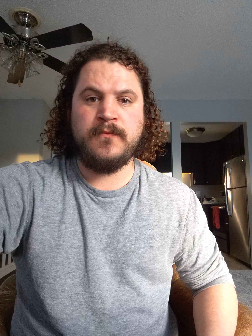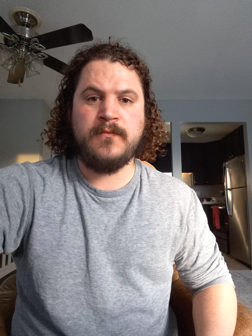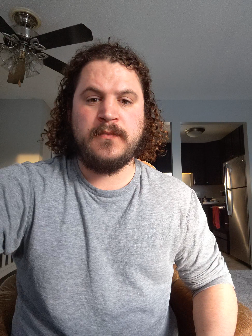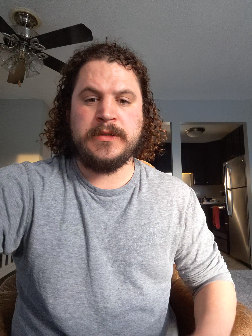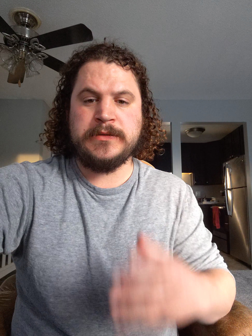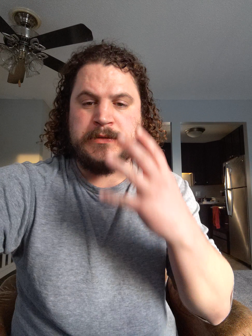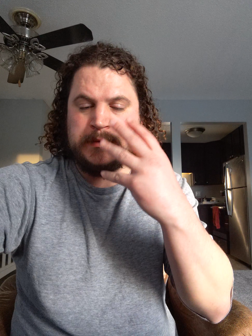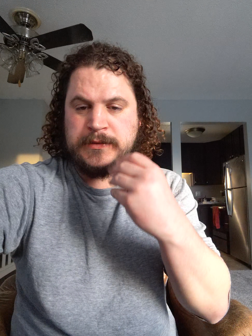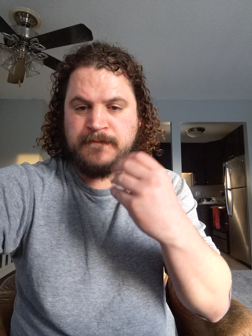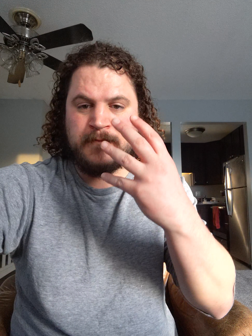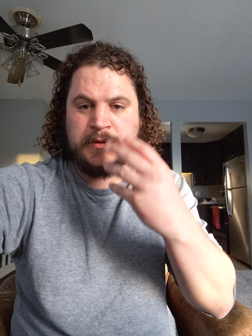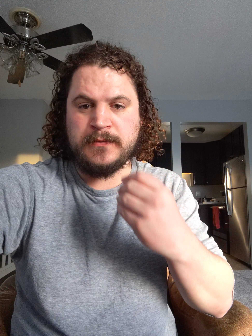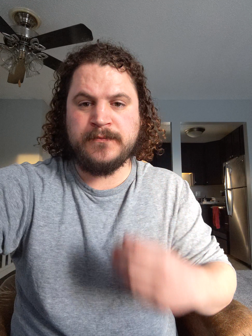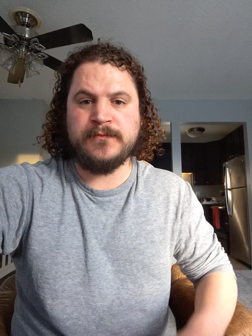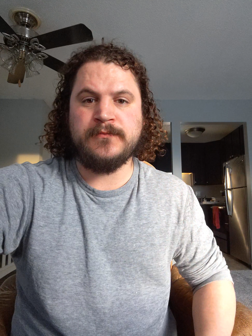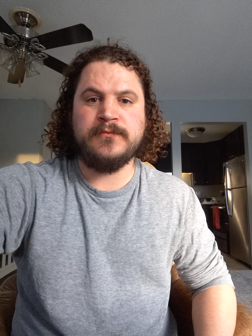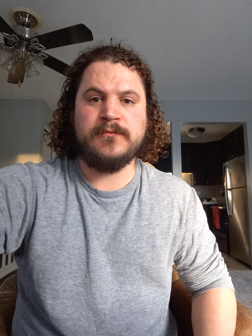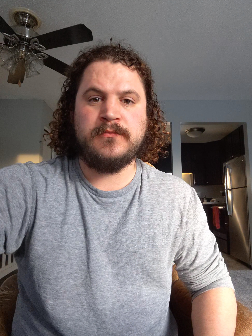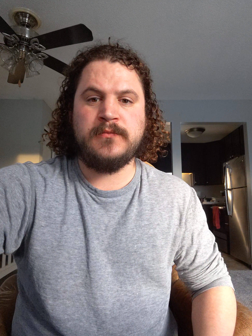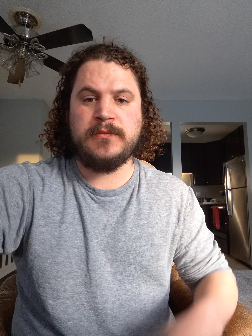sleepy